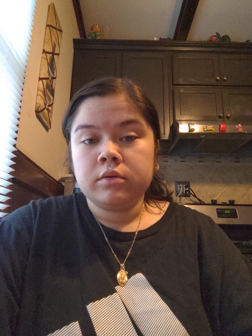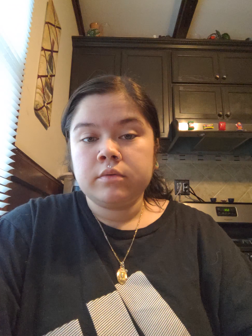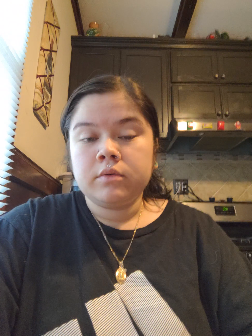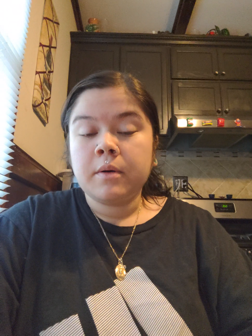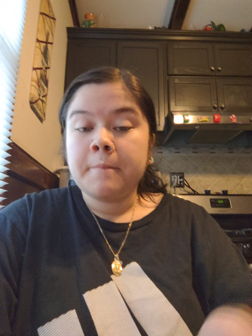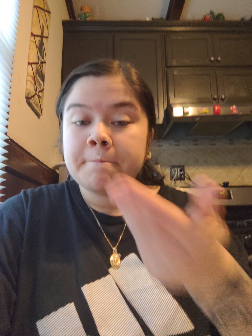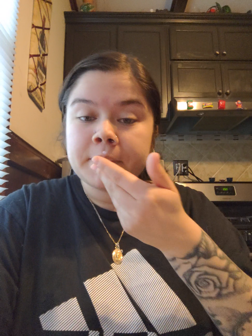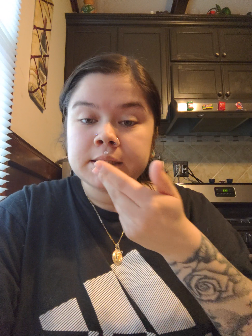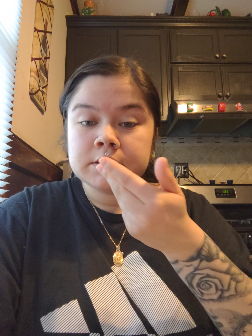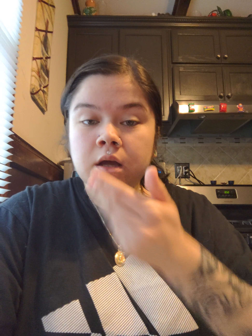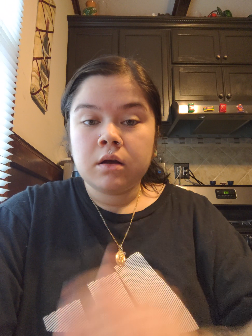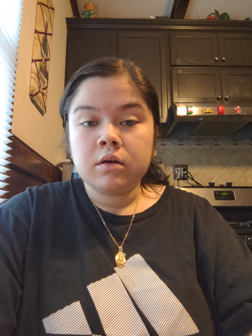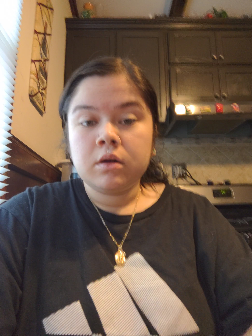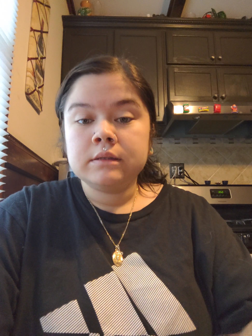pizza